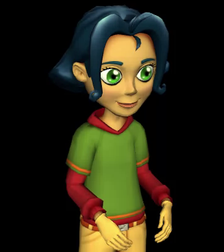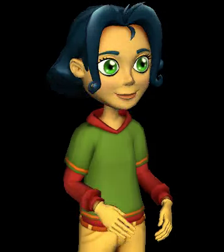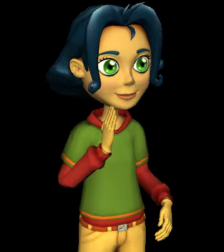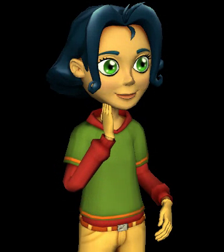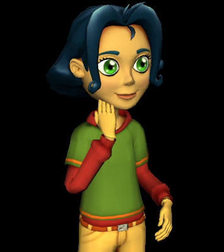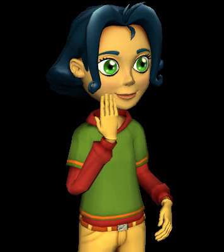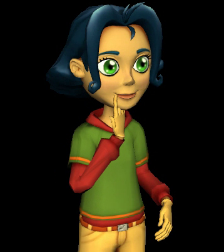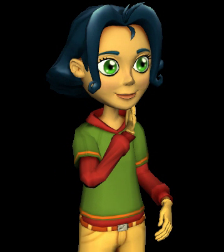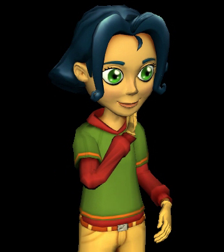جانفي